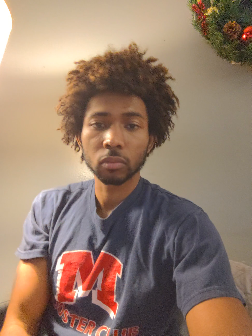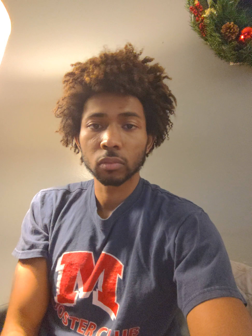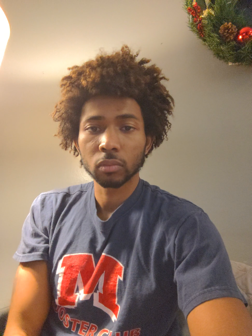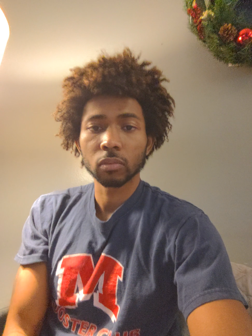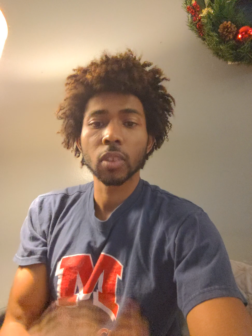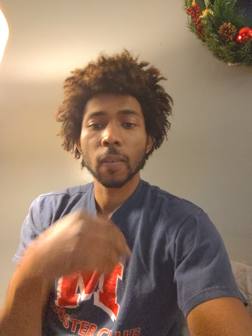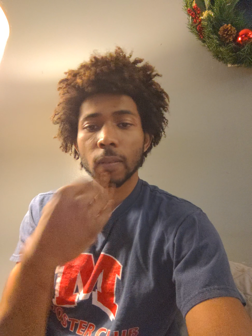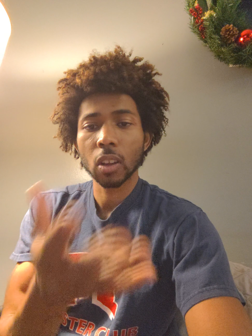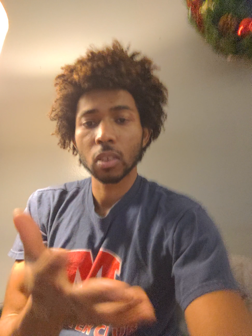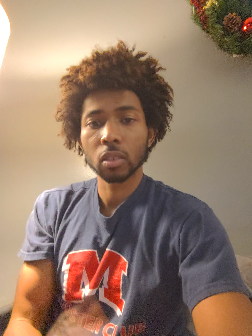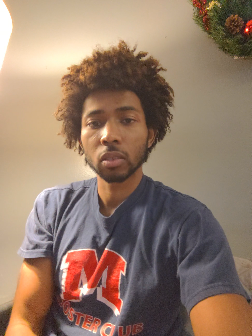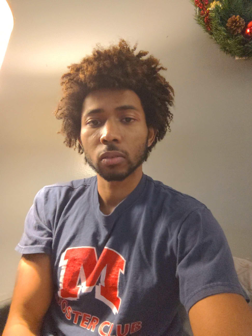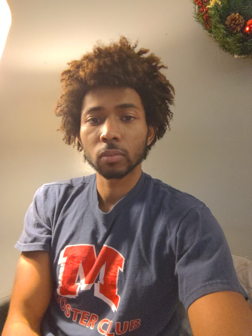give